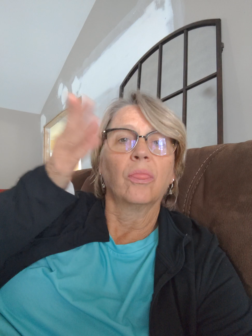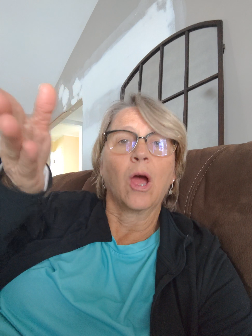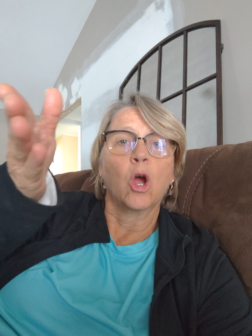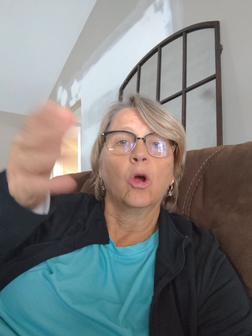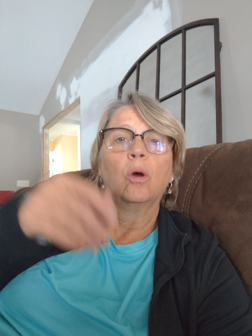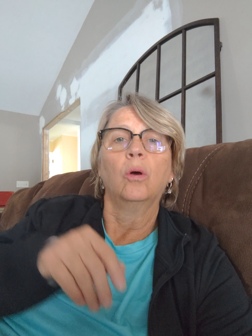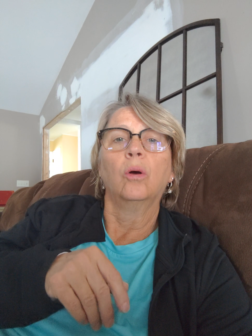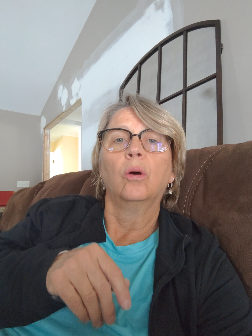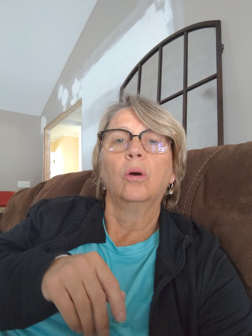there